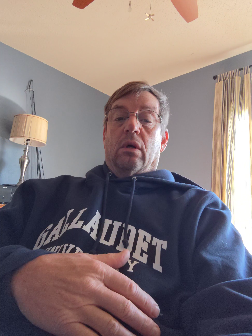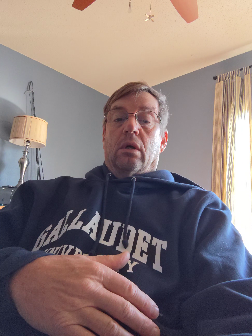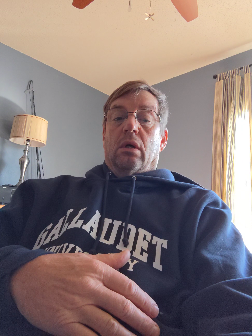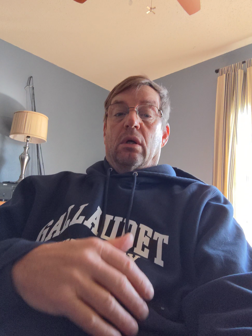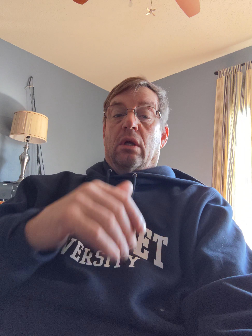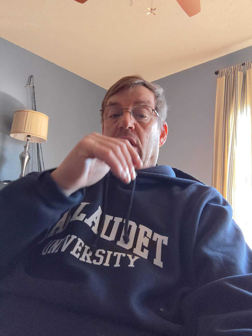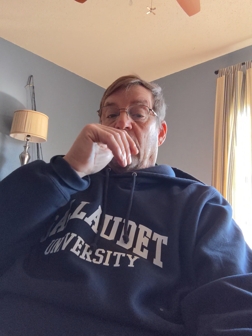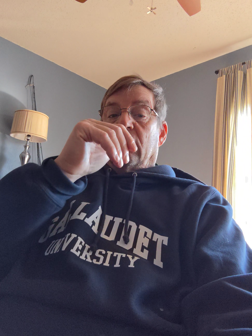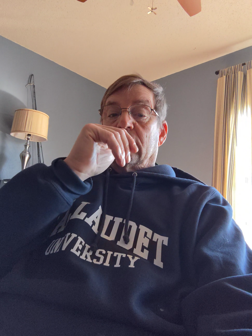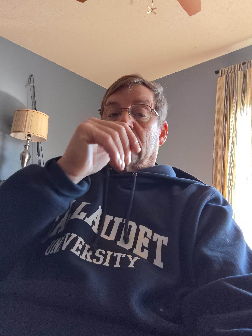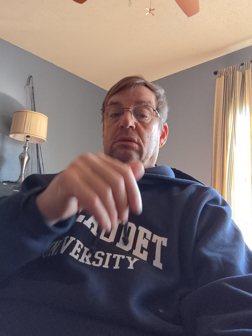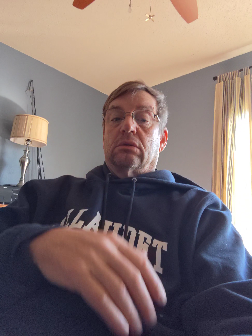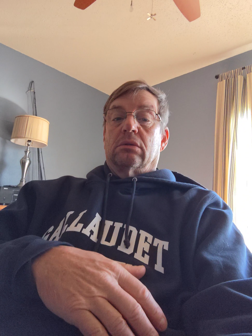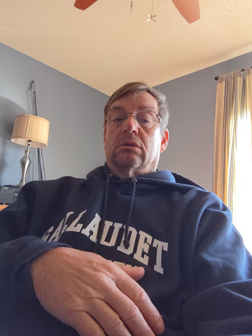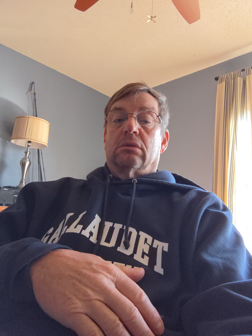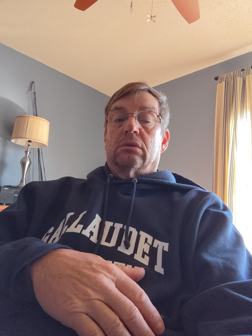nuts